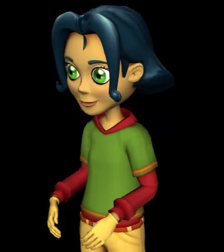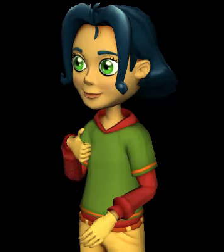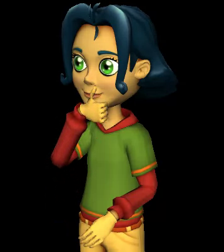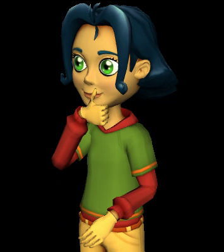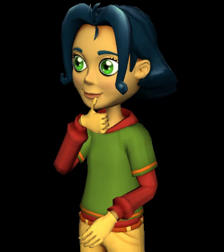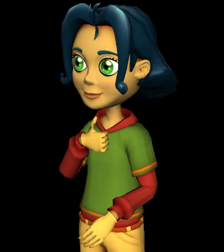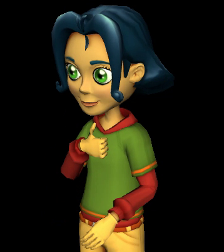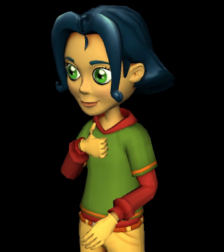ألم